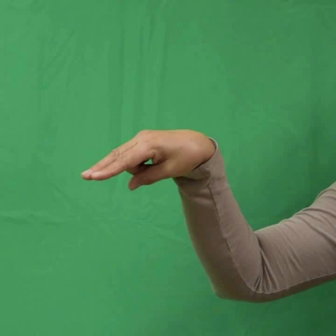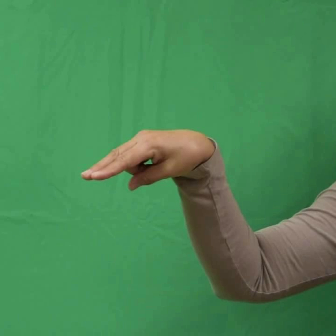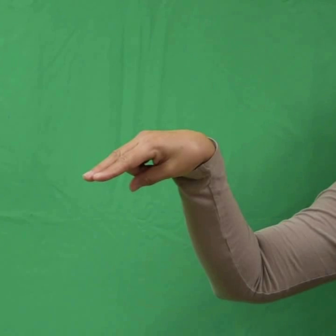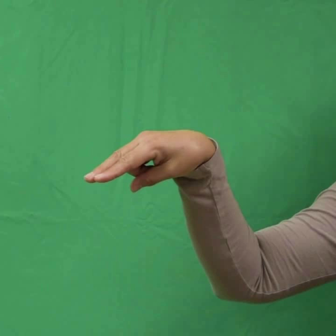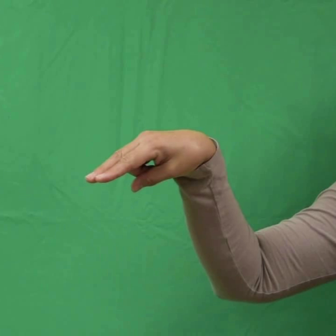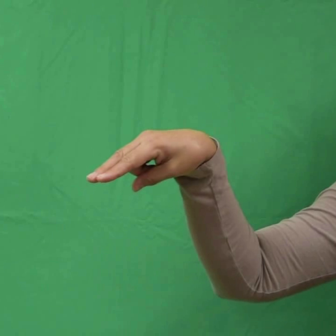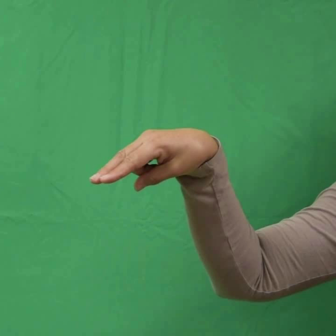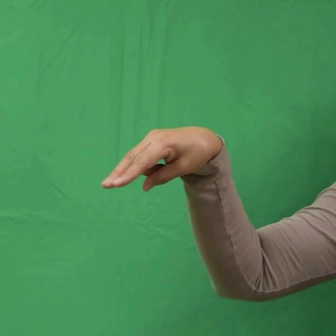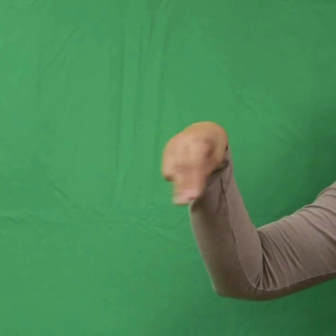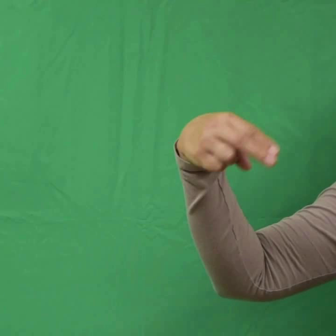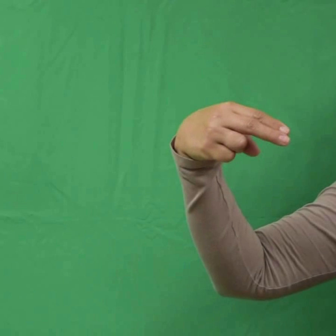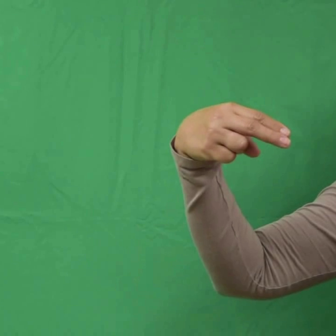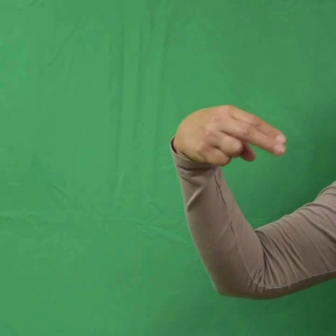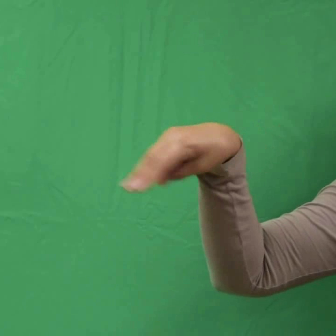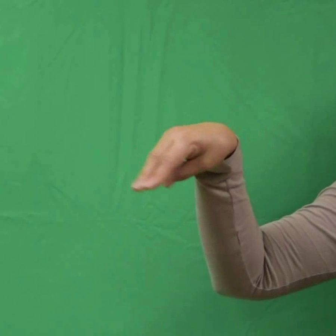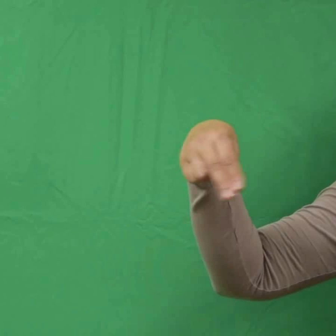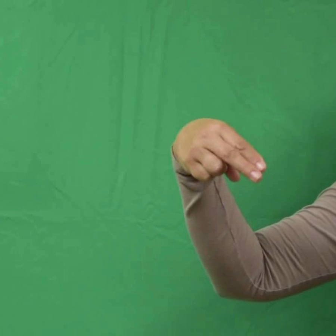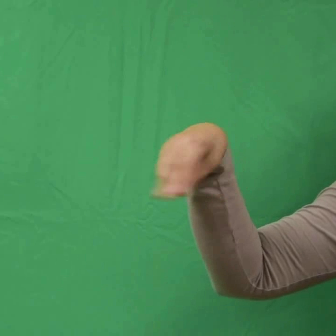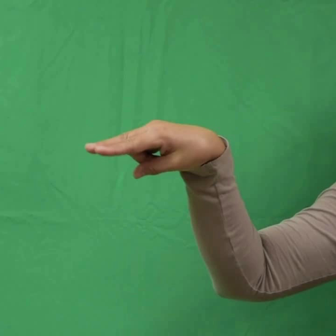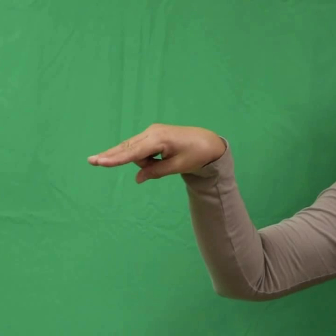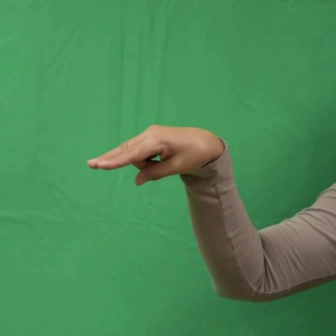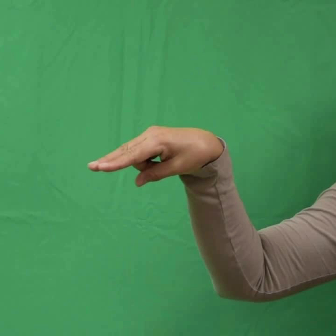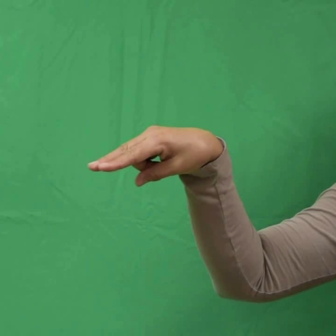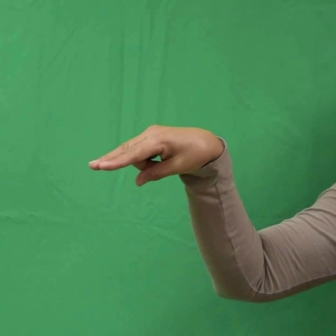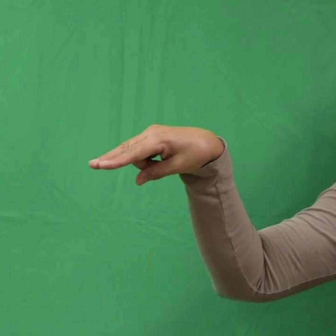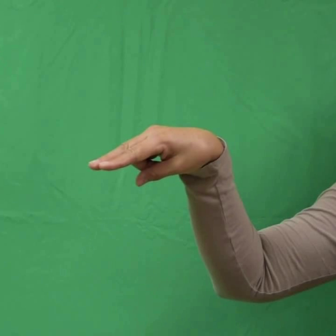Ñ